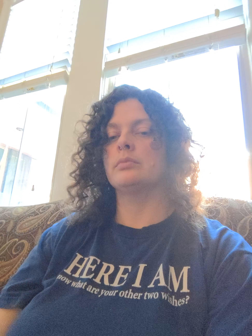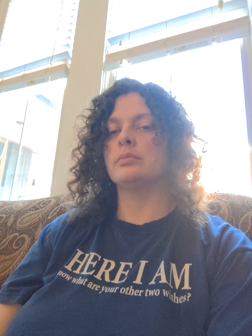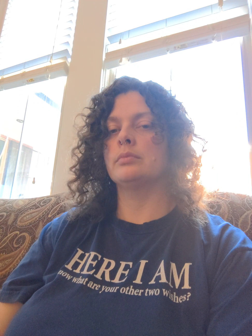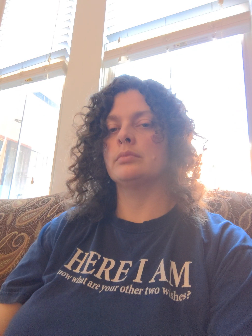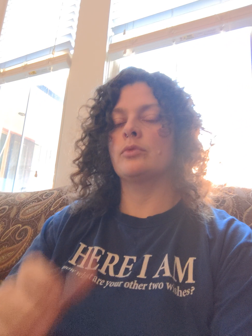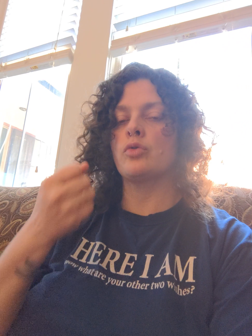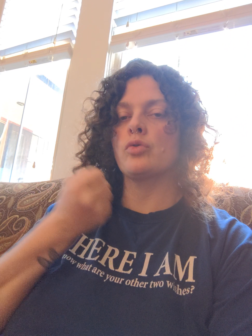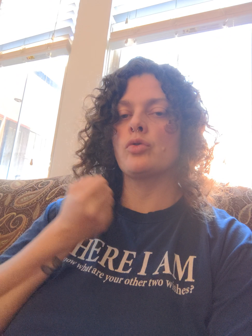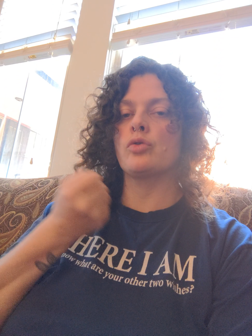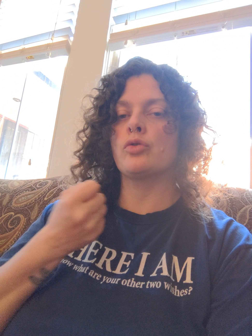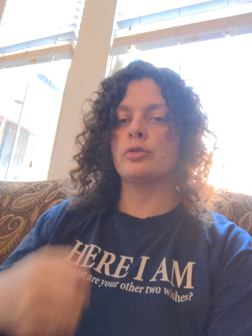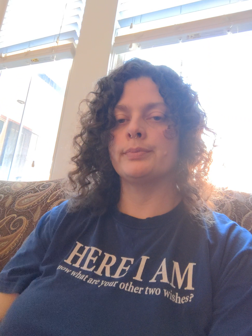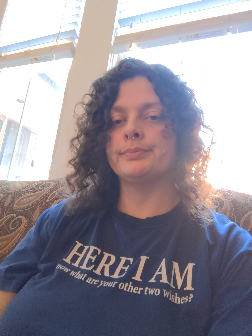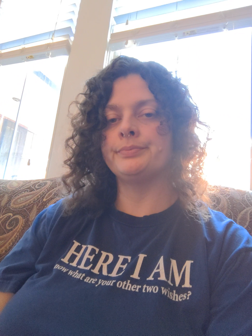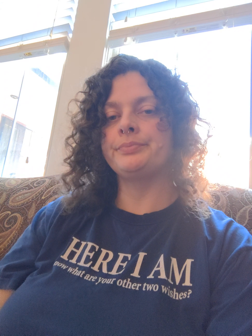car